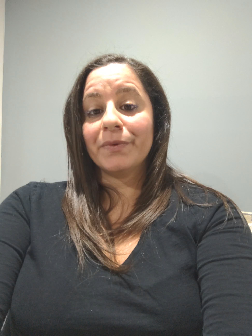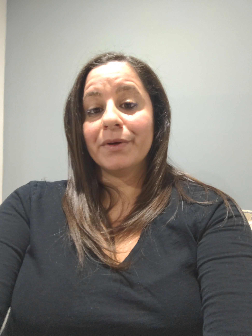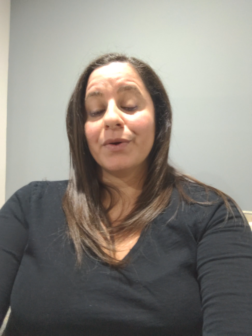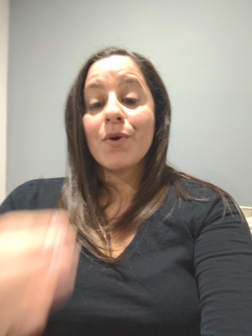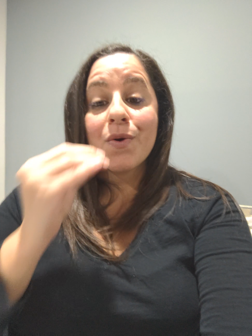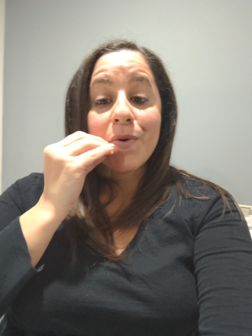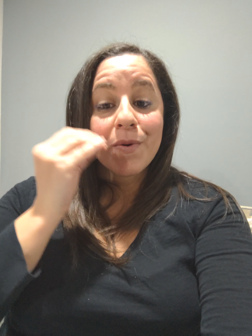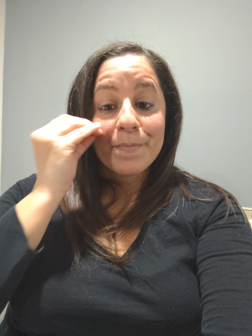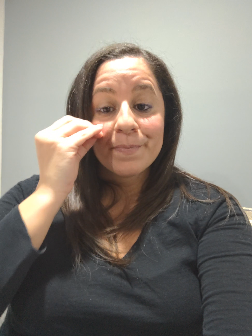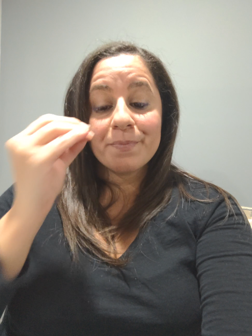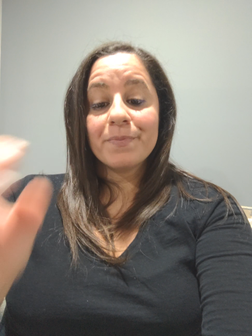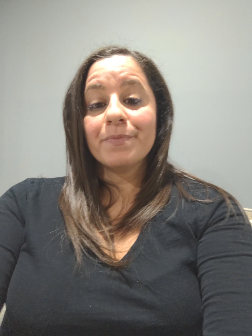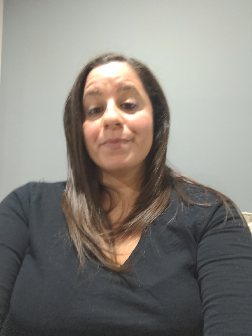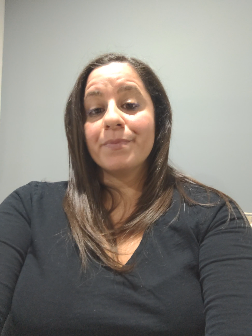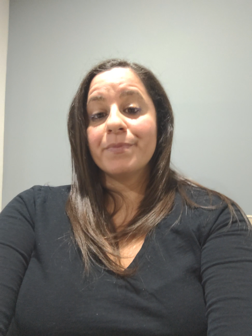home